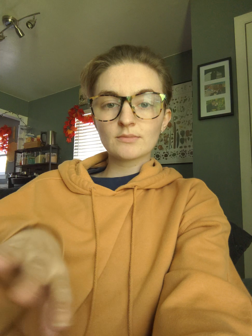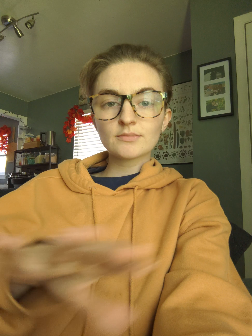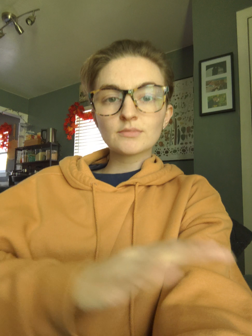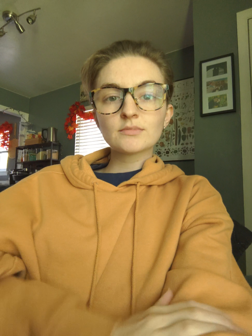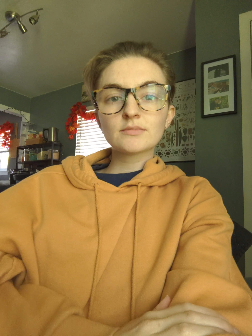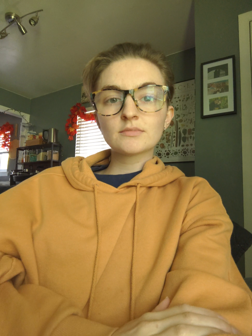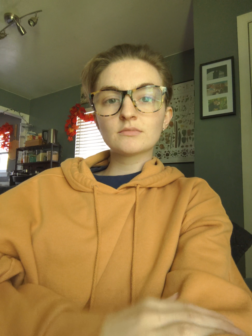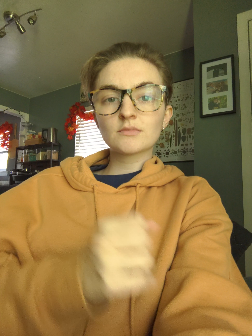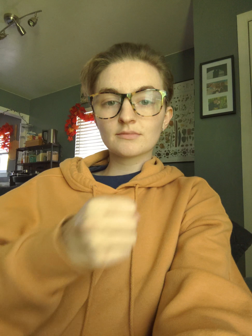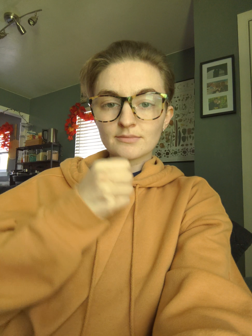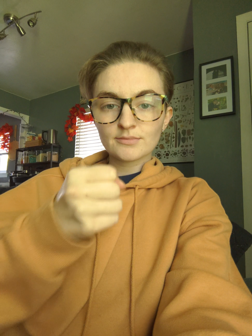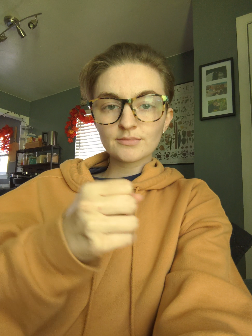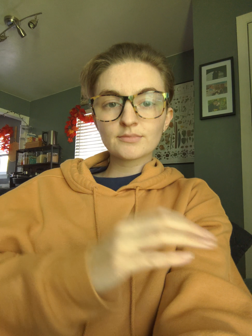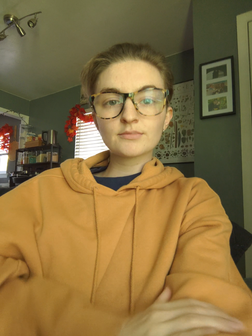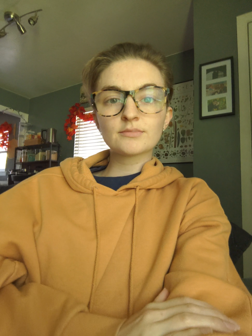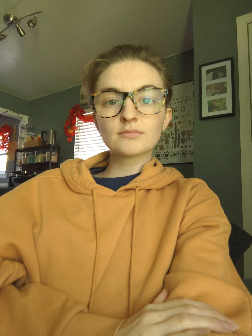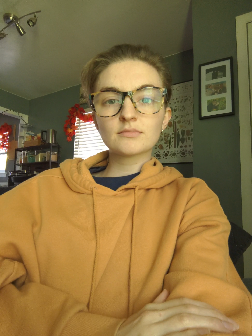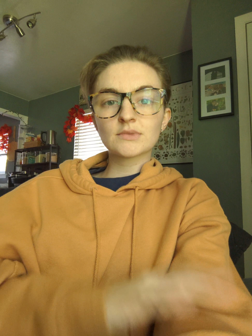hit